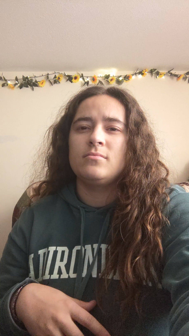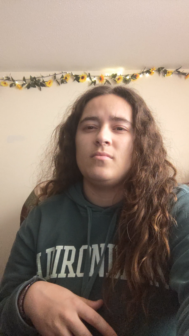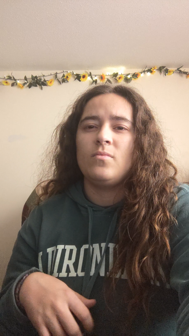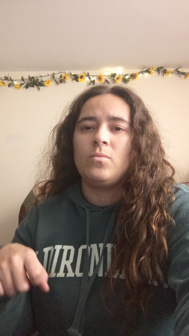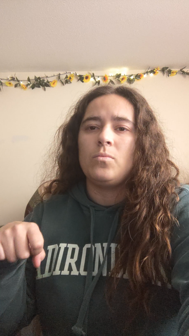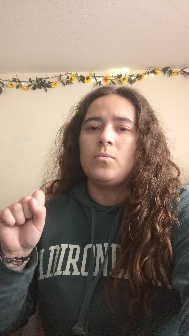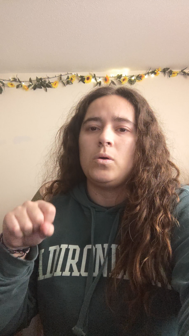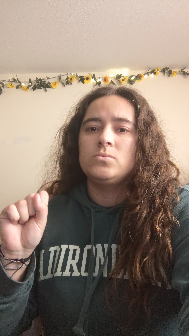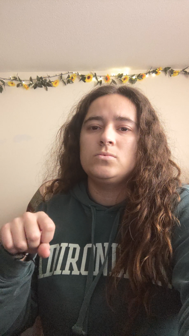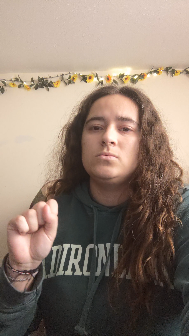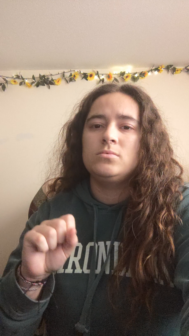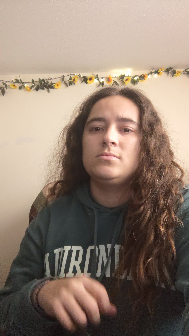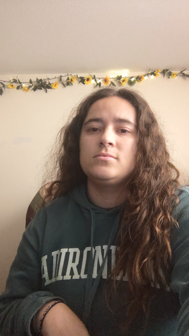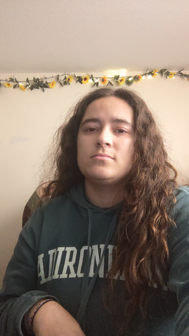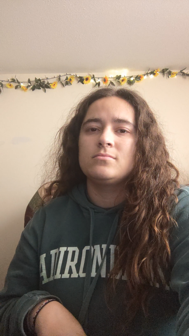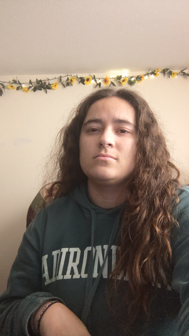motorcycle